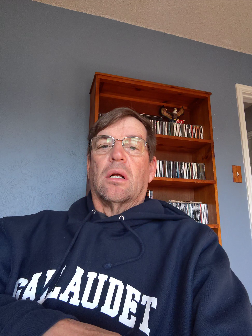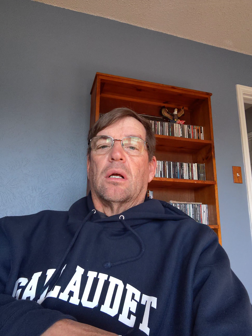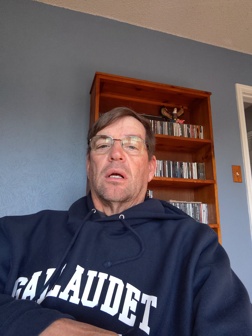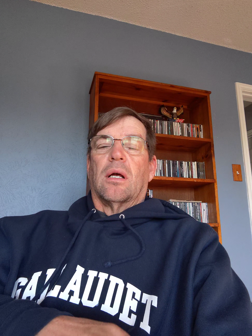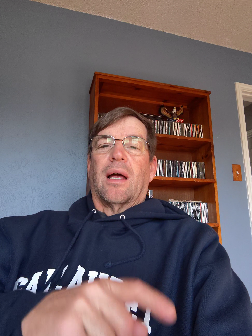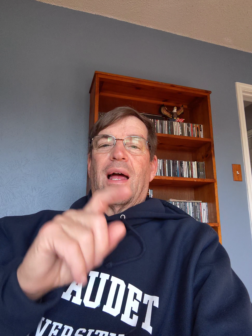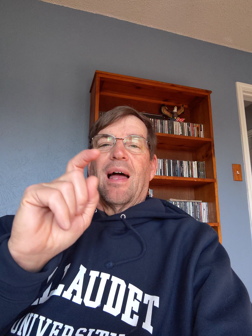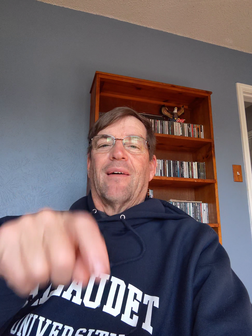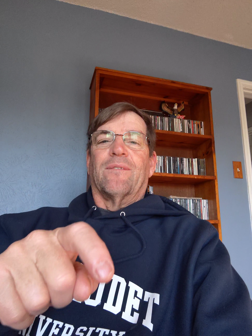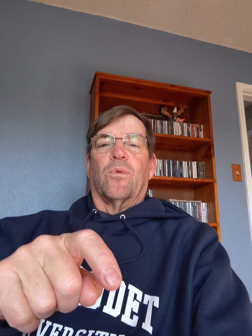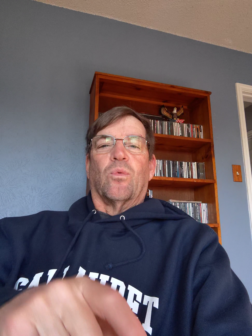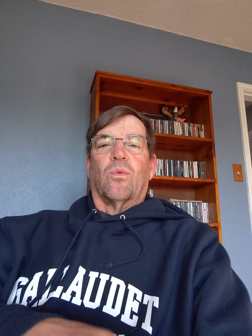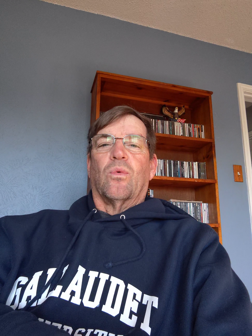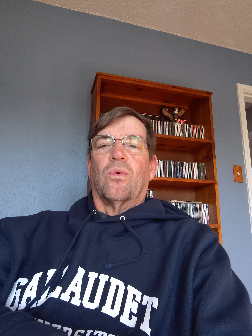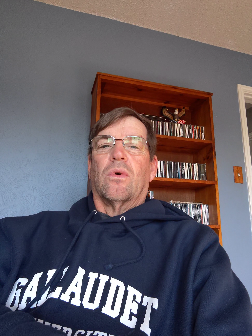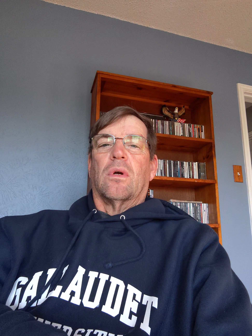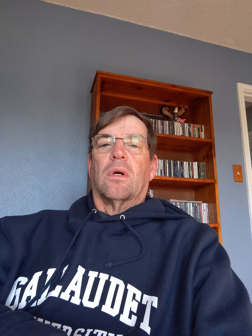have to